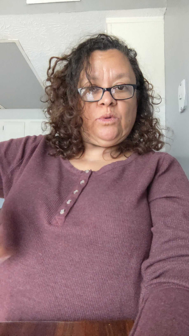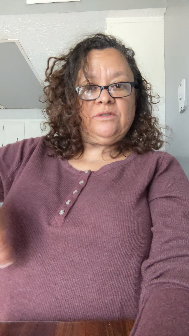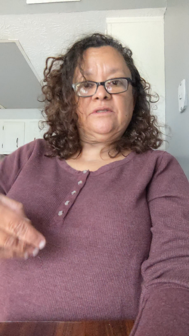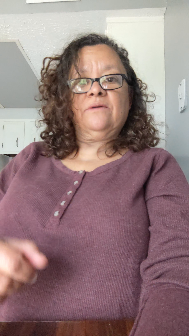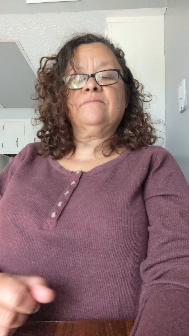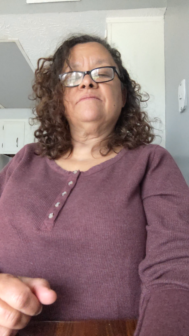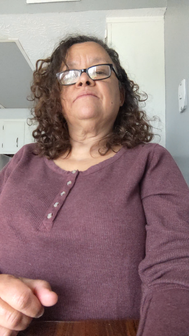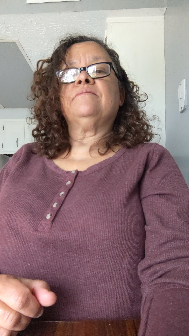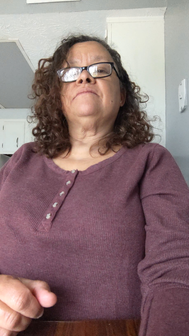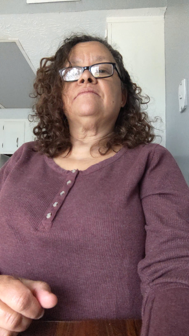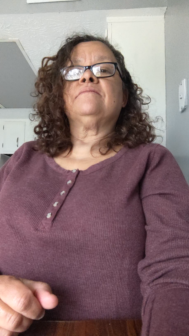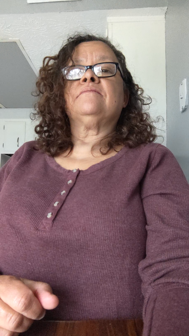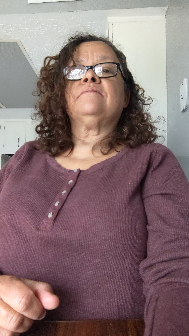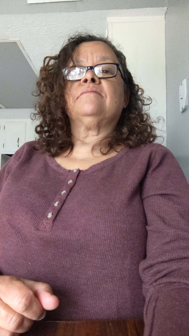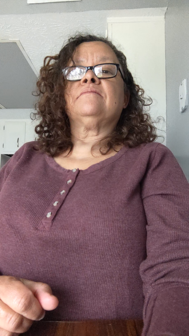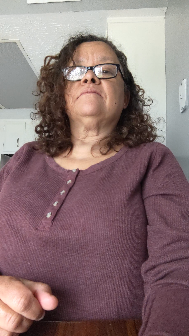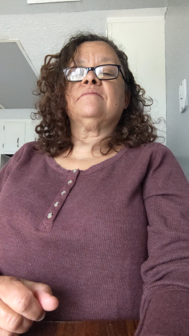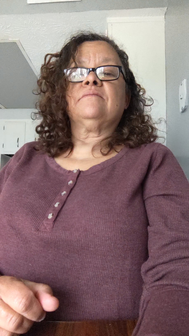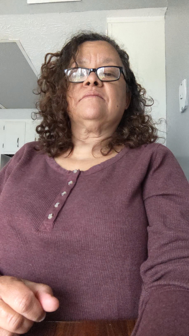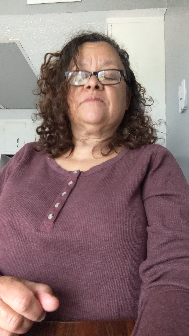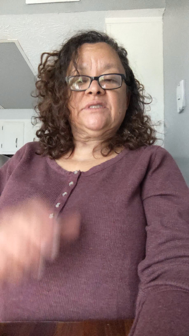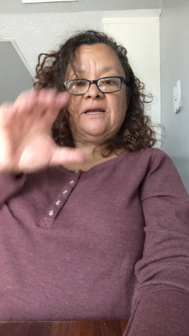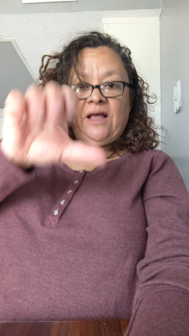catch